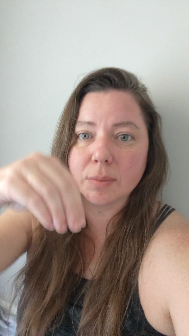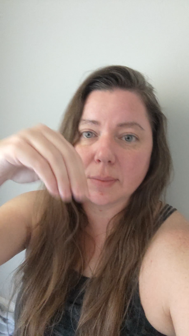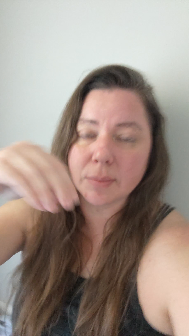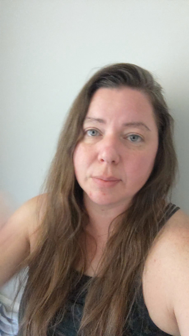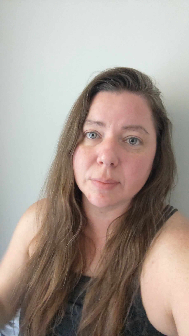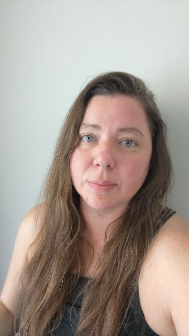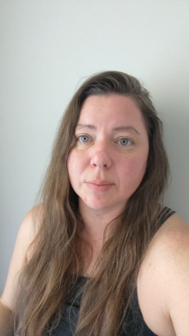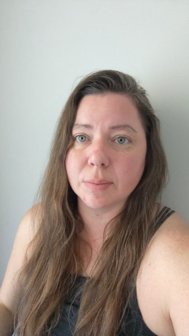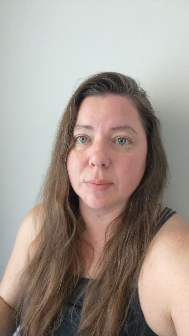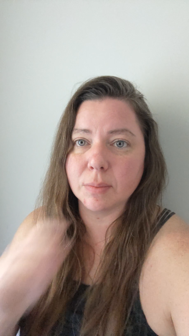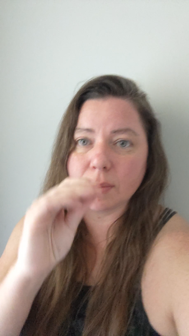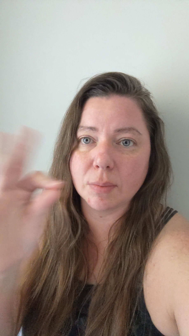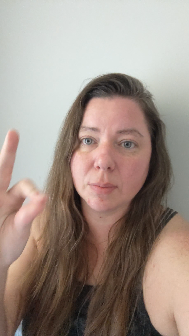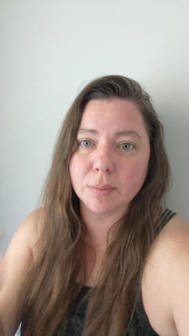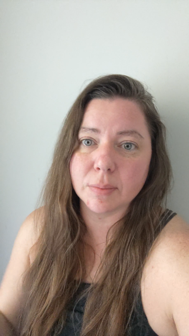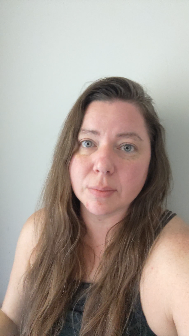off